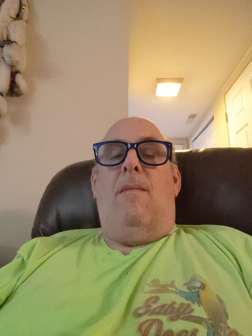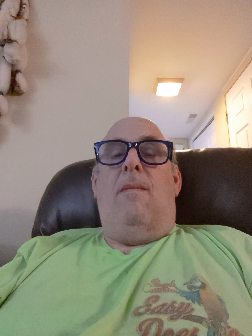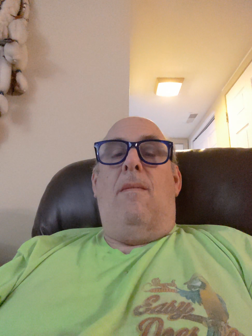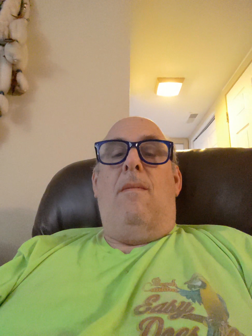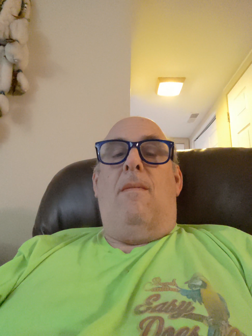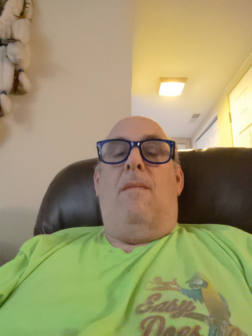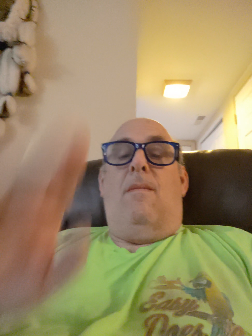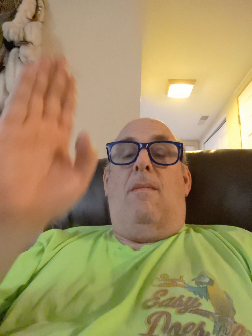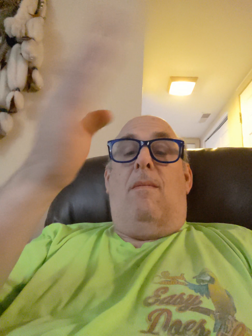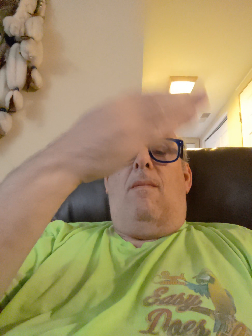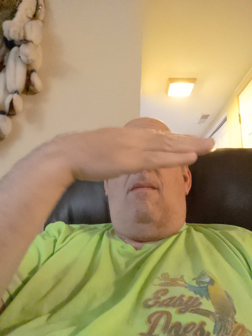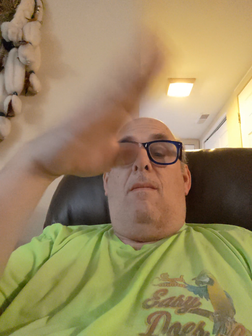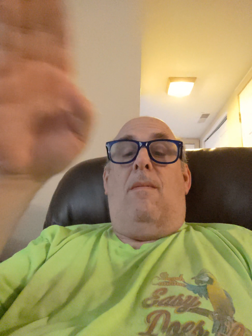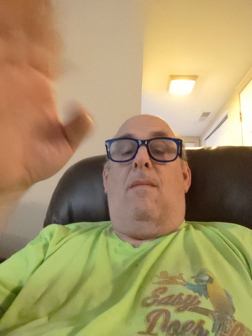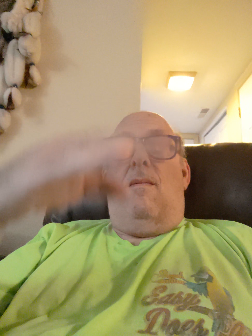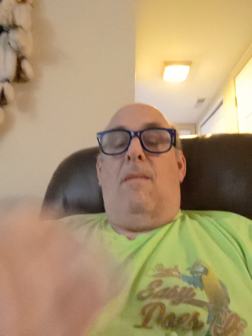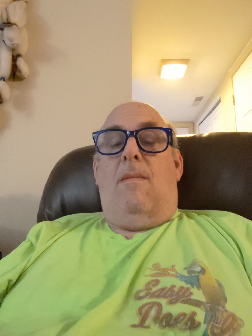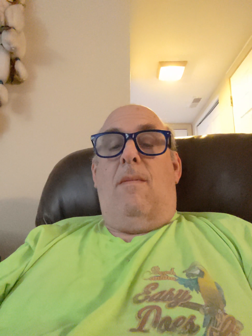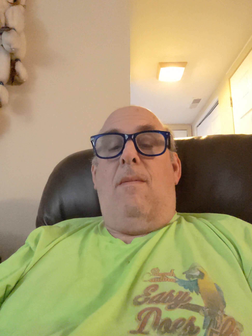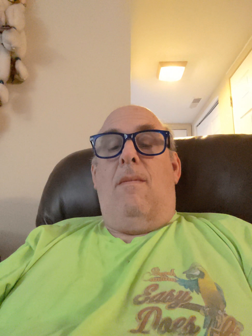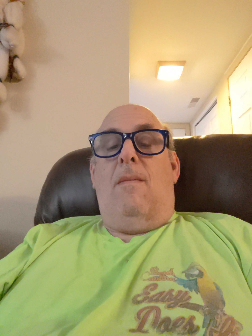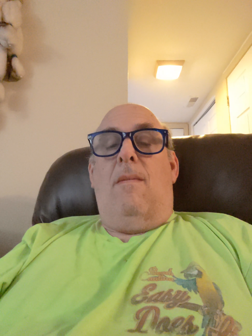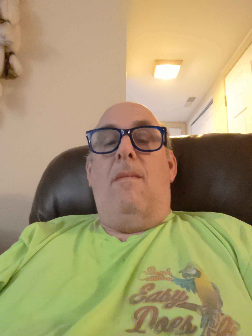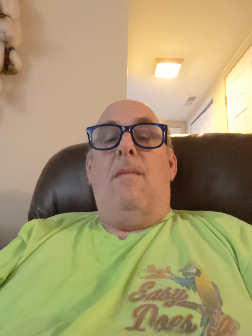flag